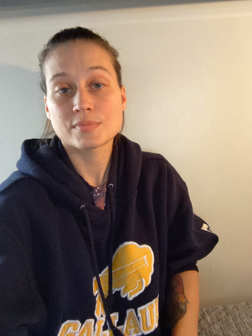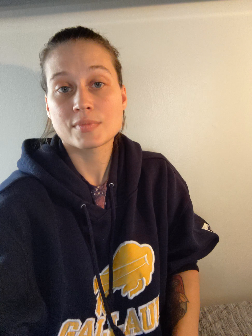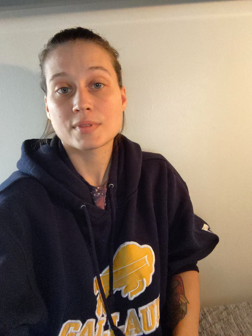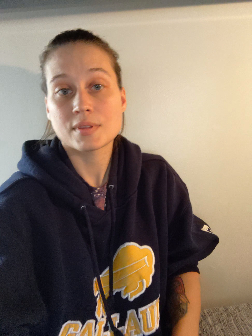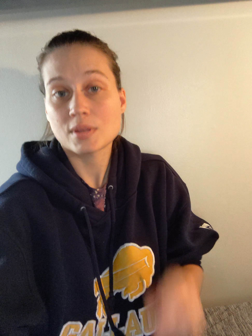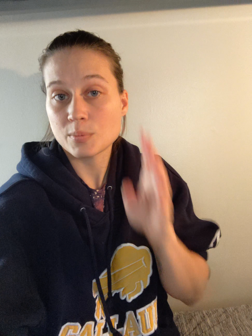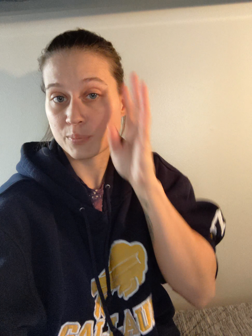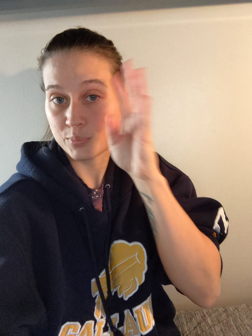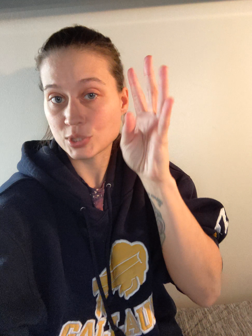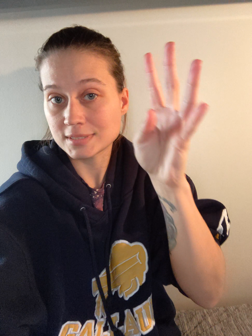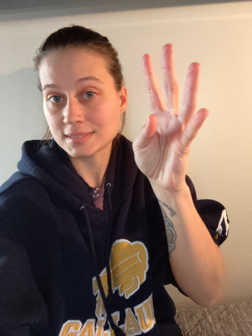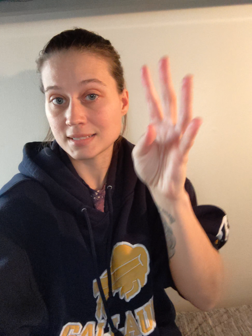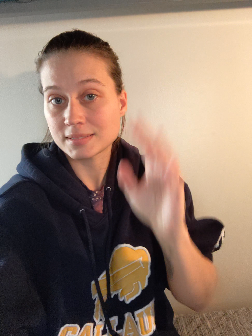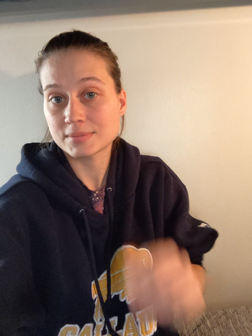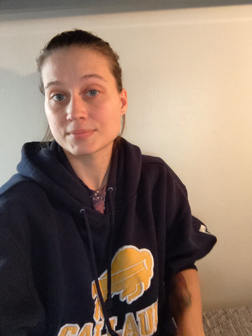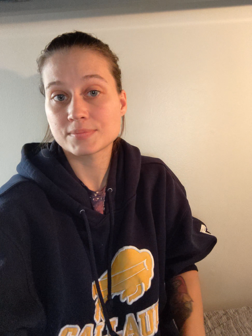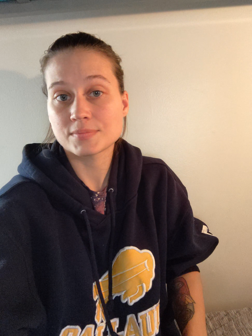pretend